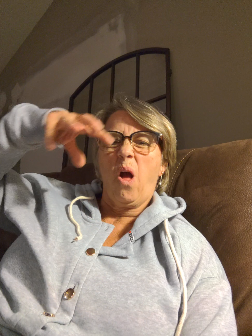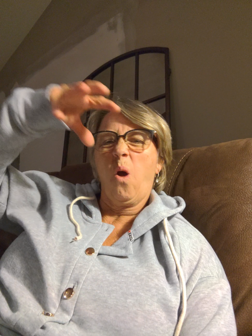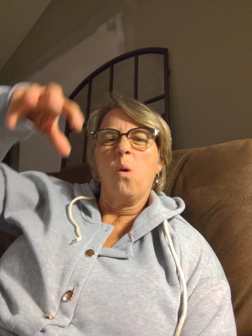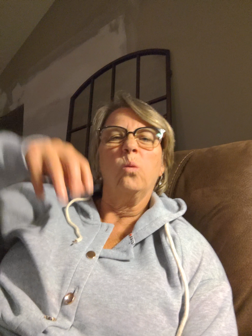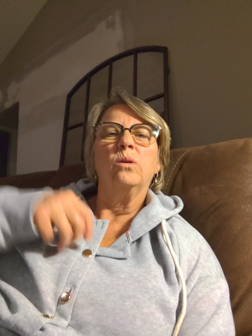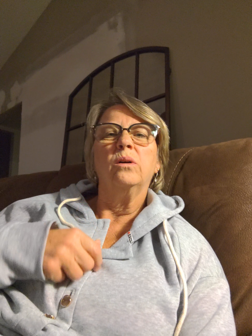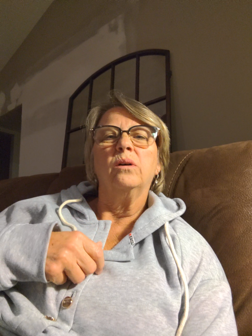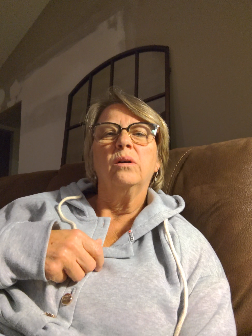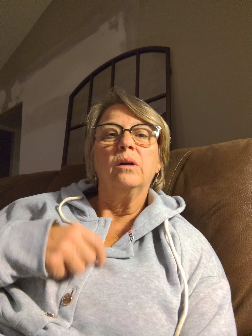cloud